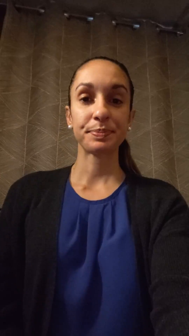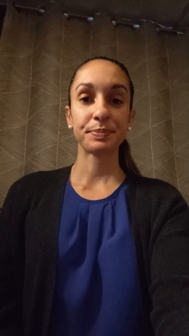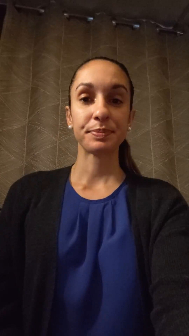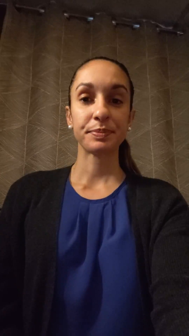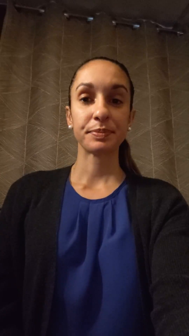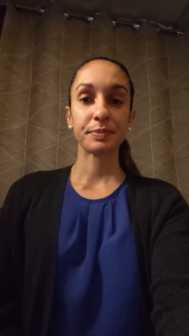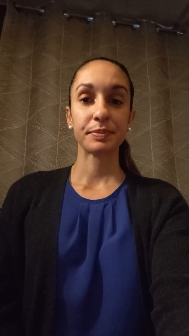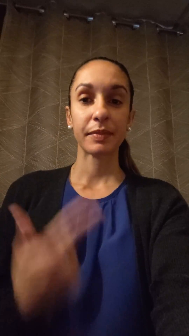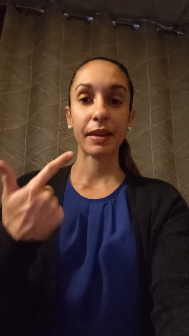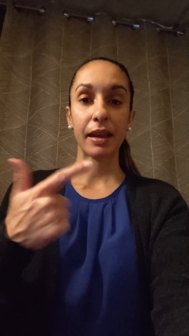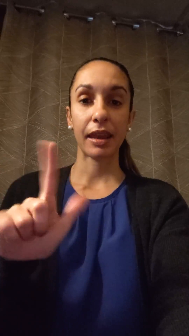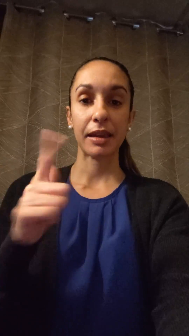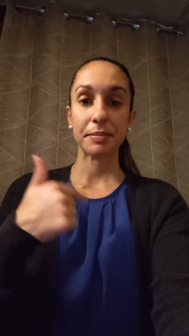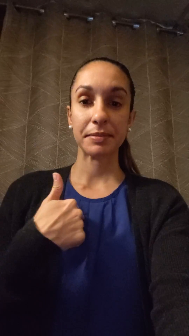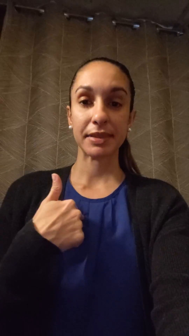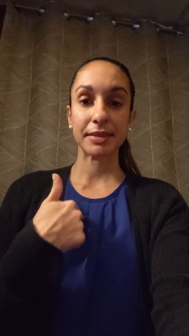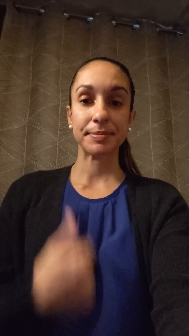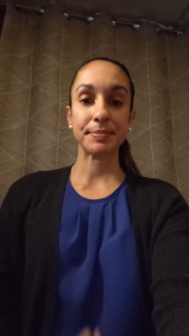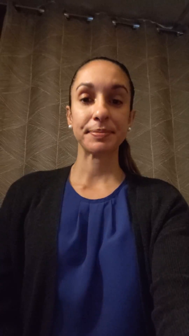let me